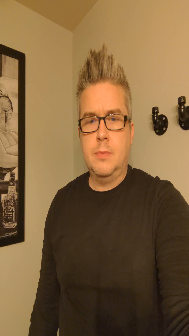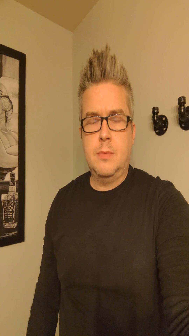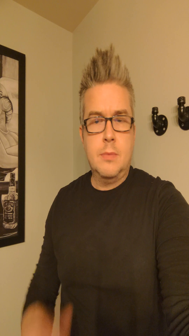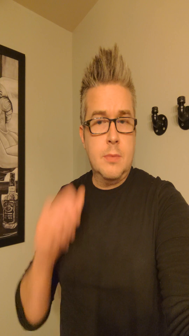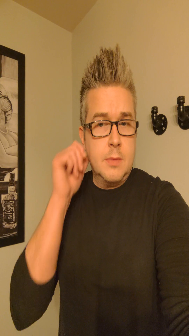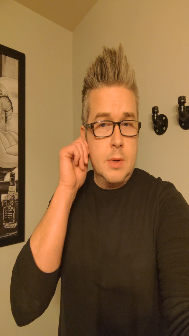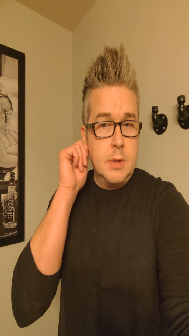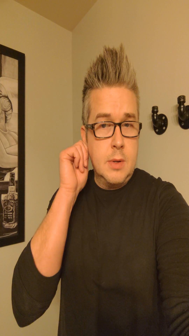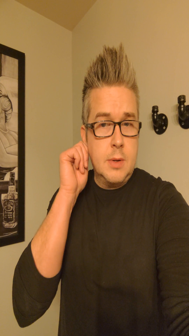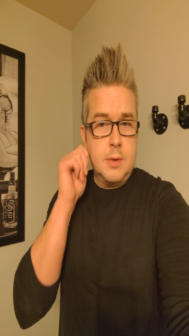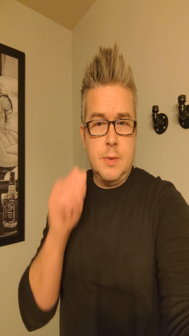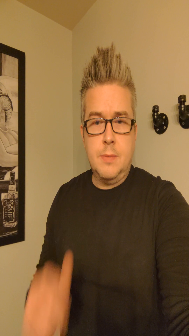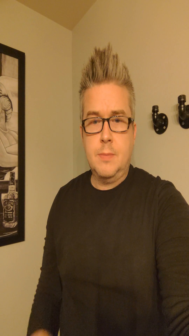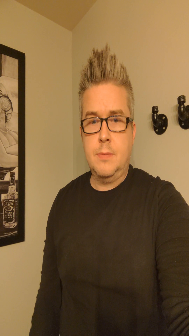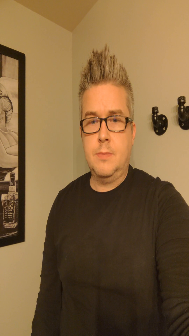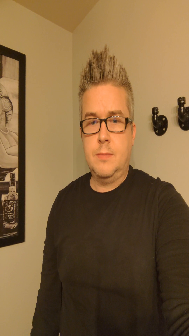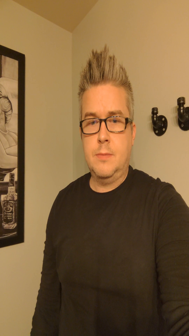ear